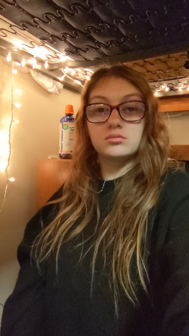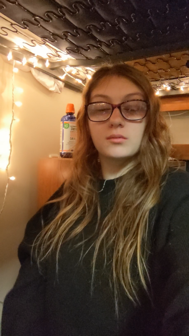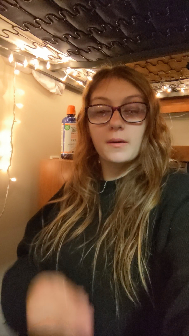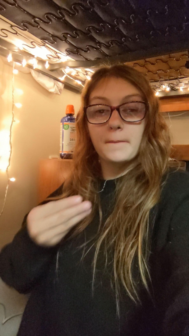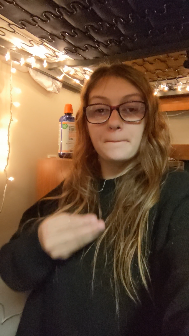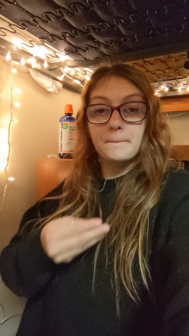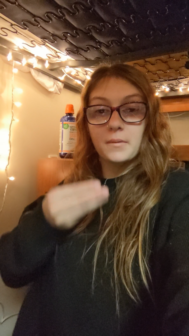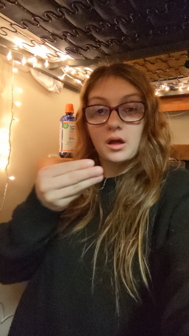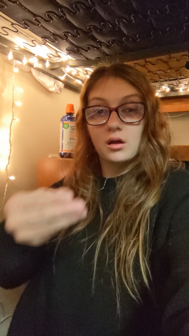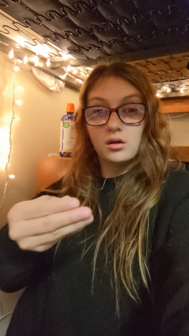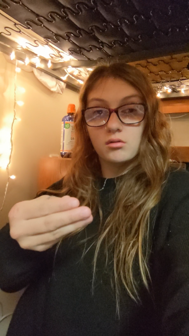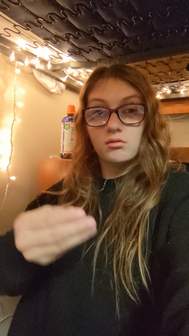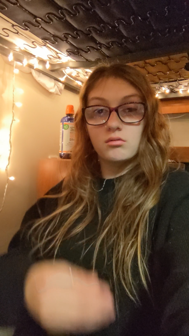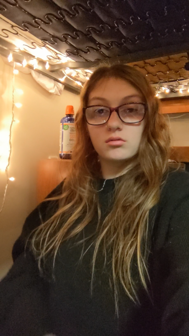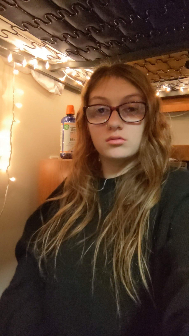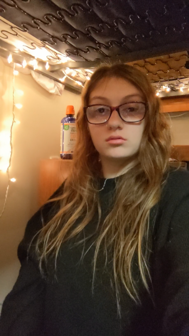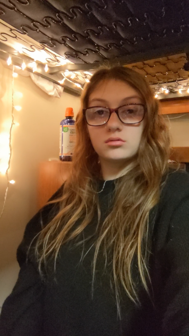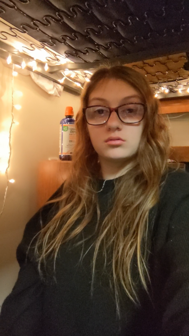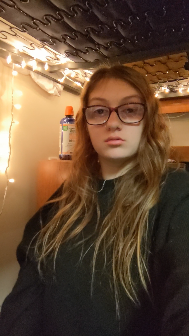buy